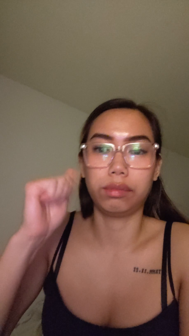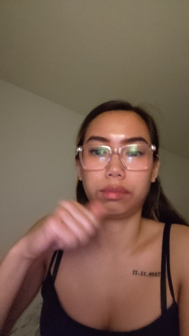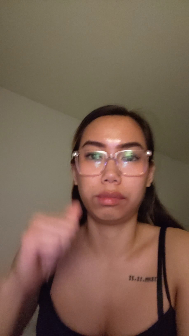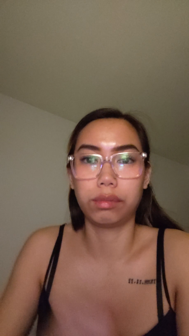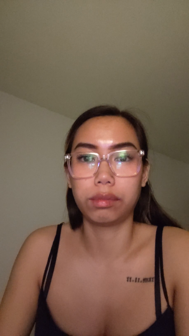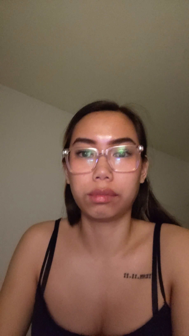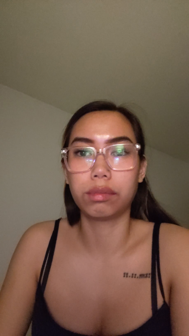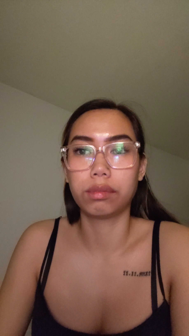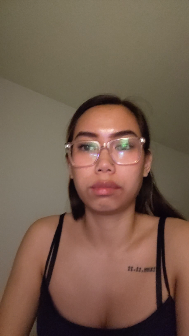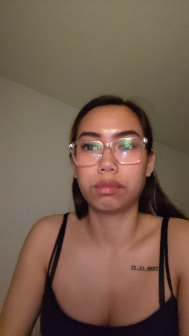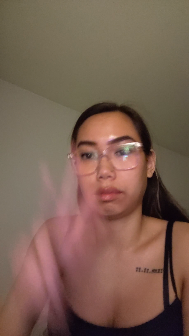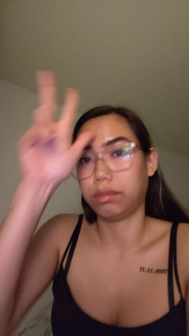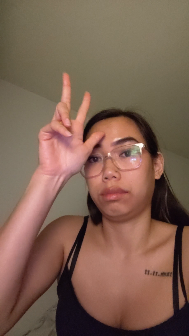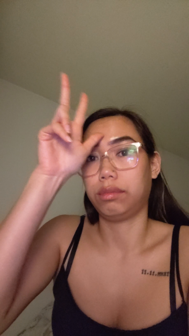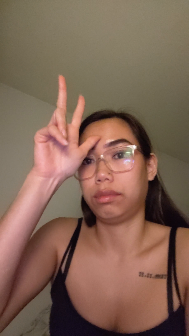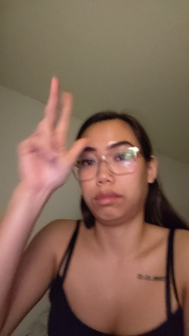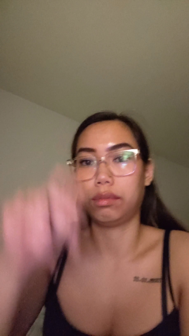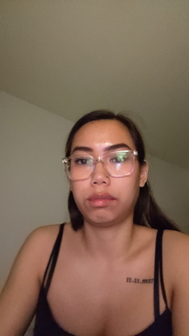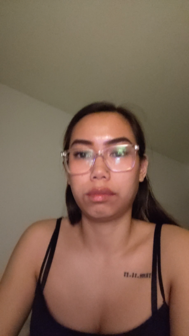rooster